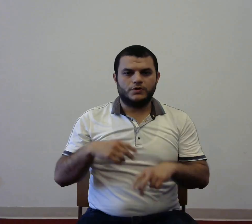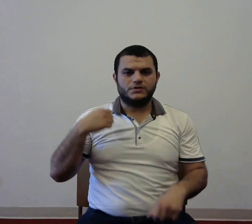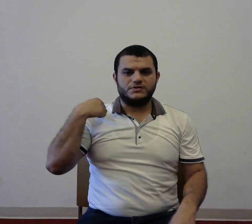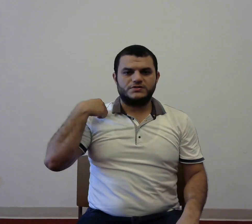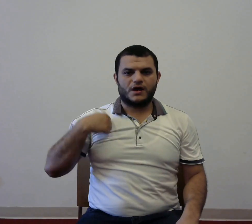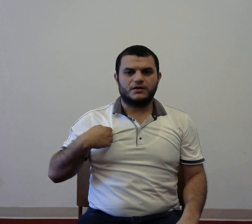çanta